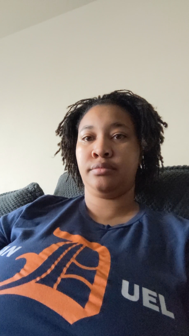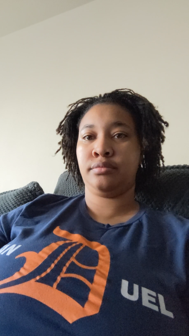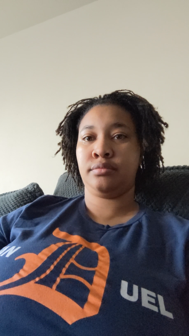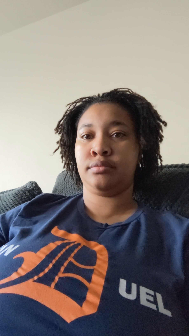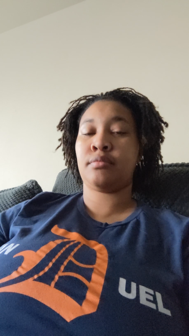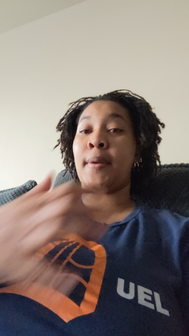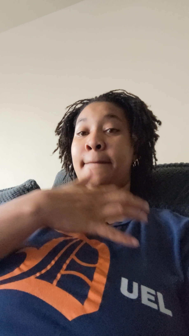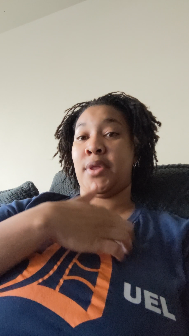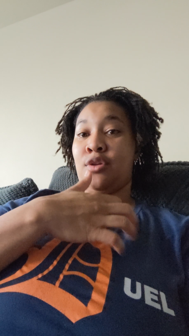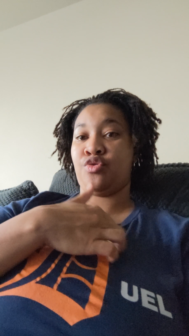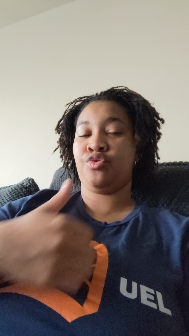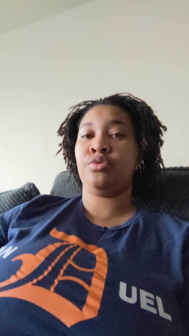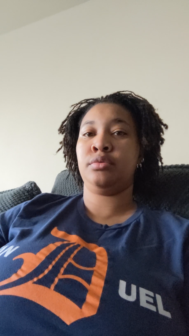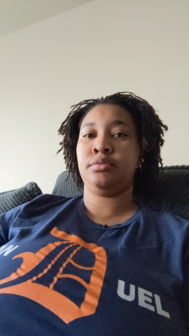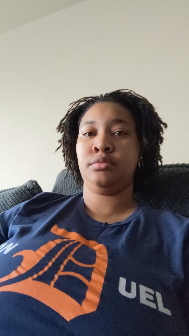bear